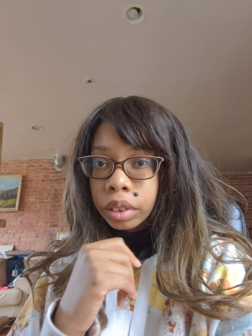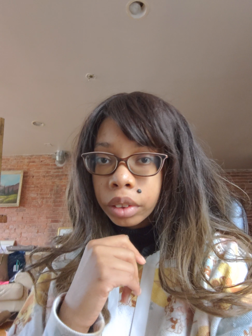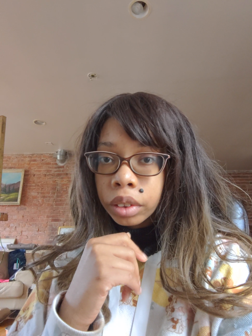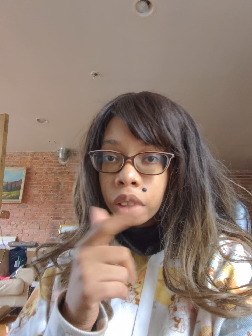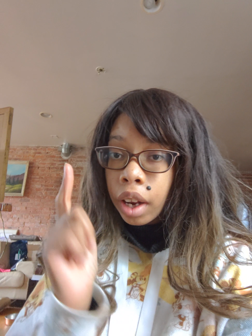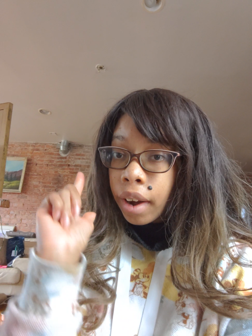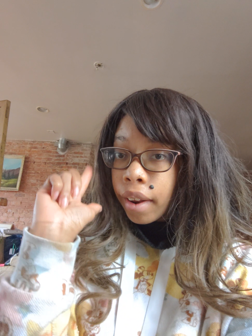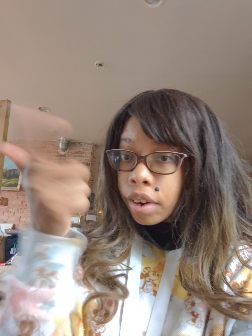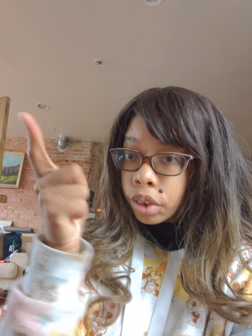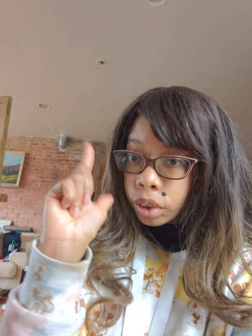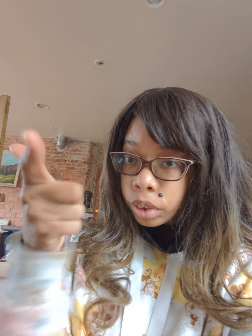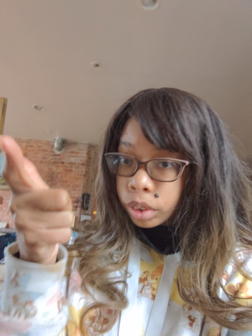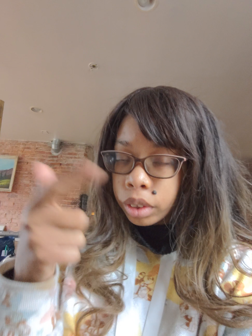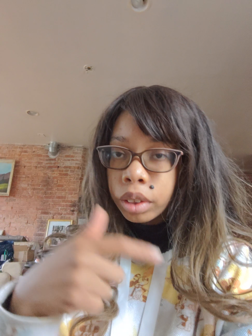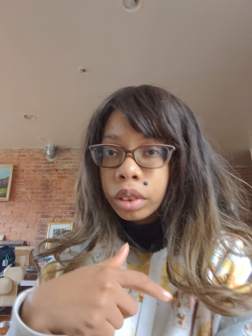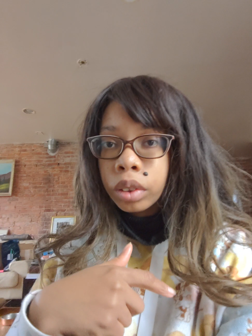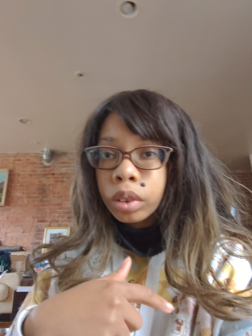later